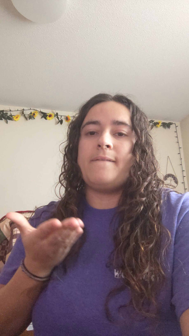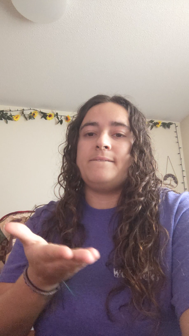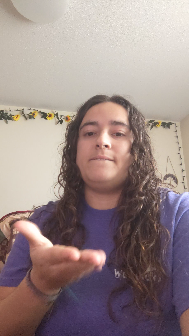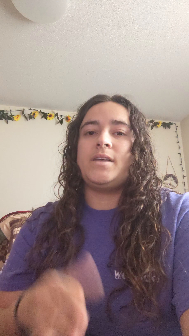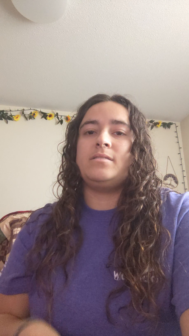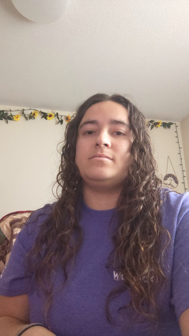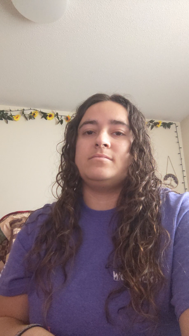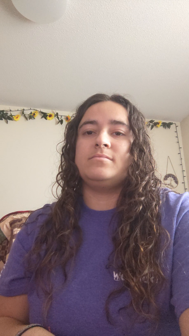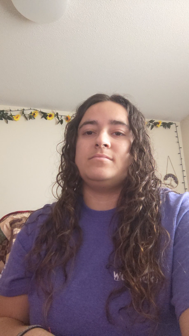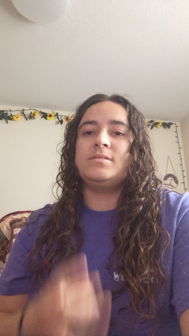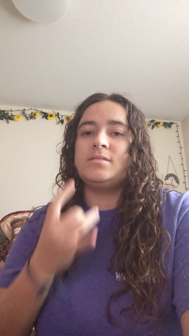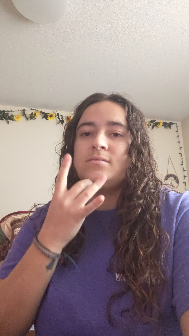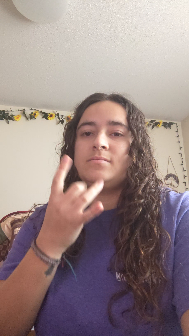light bulb